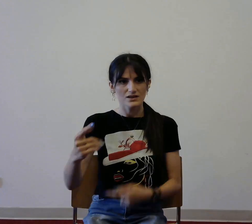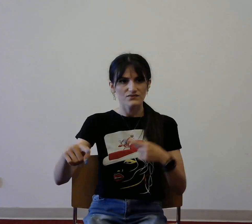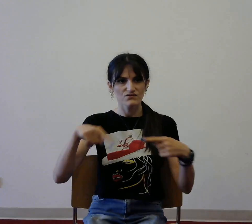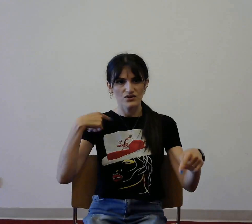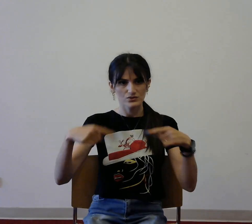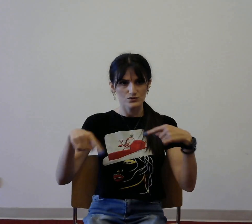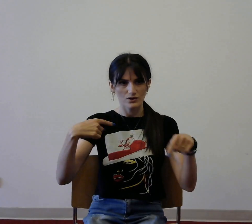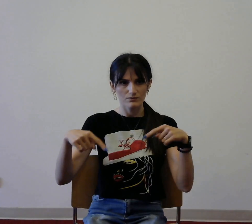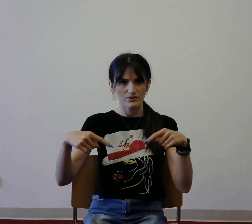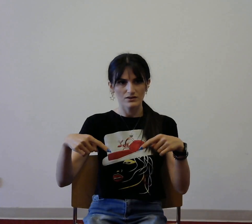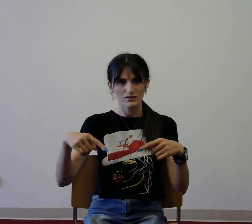futbol